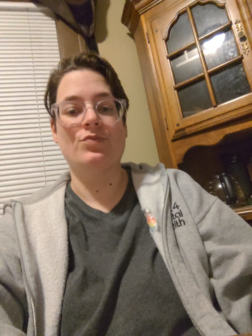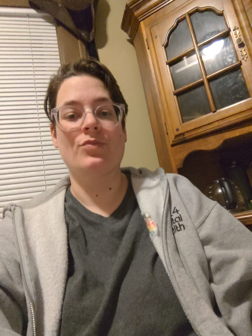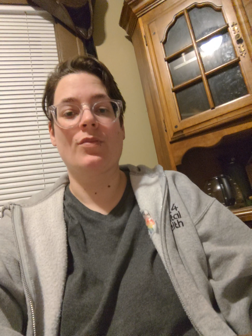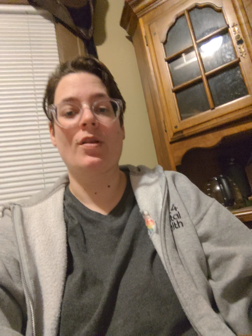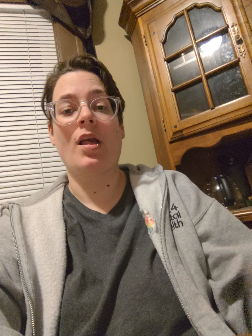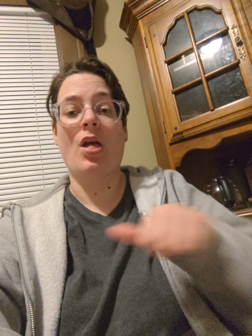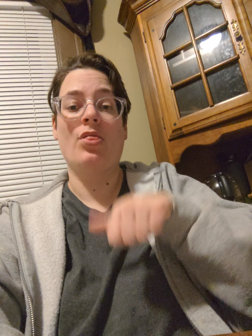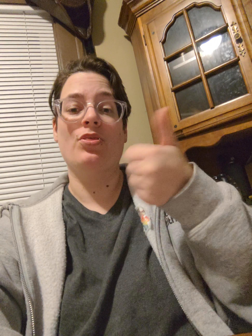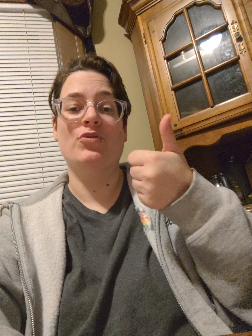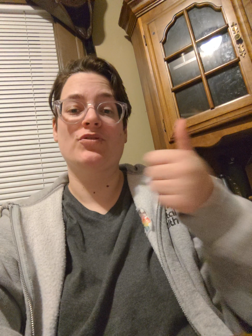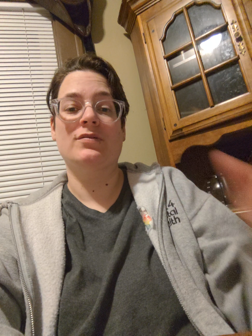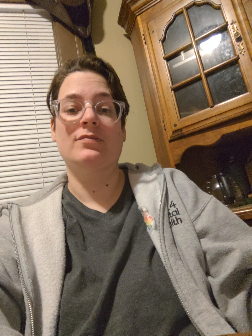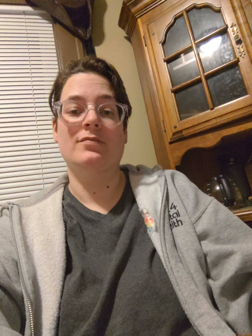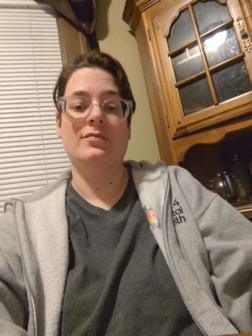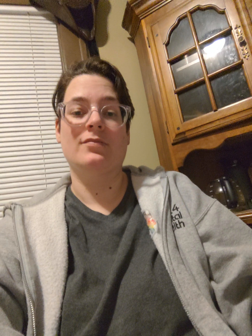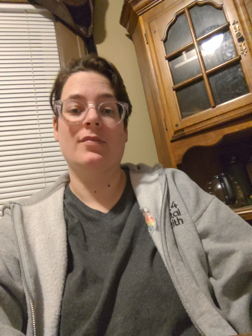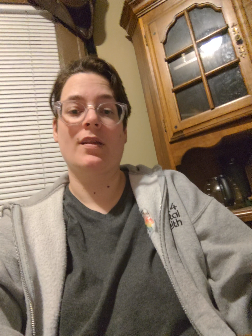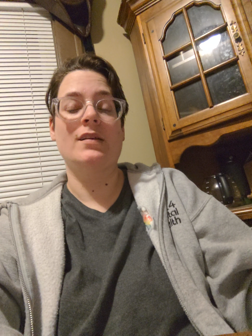another